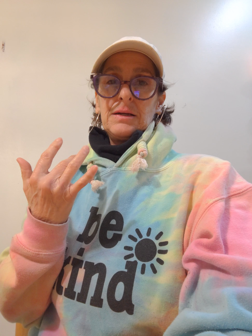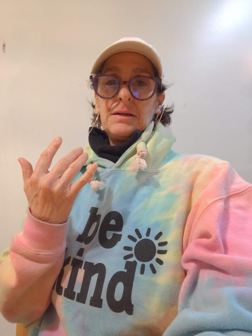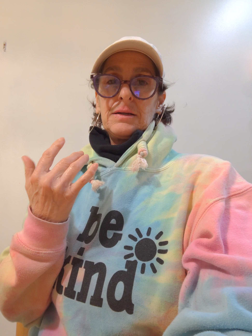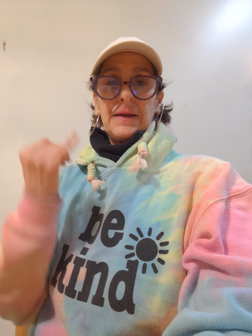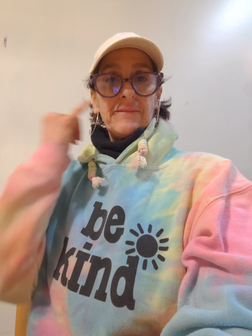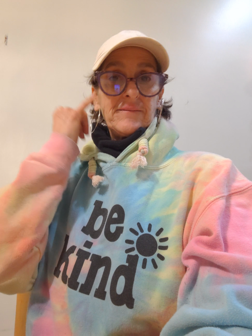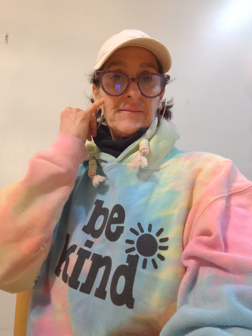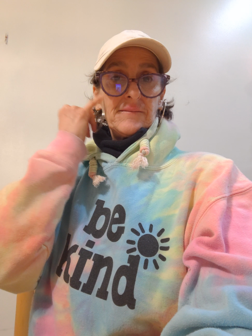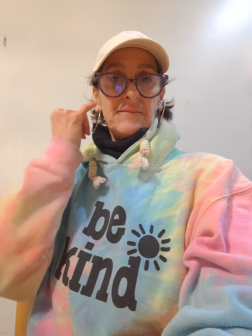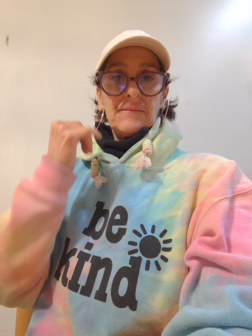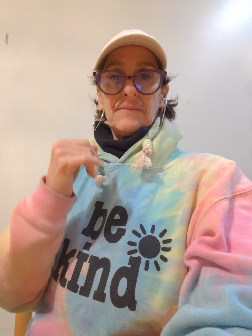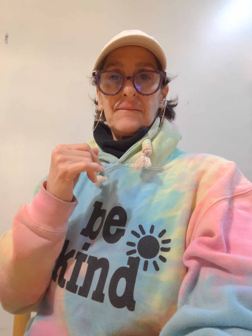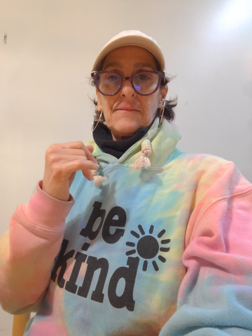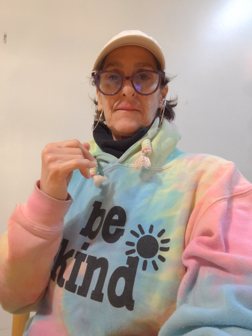if